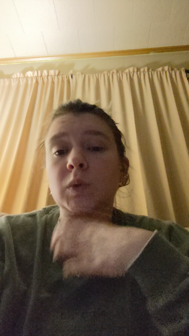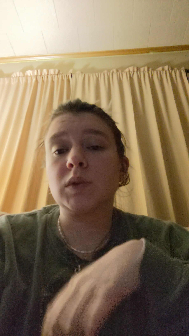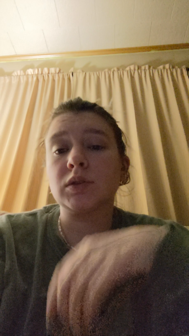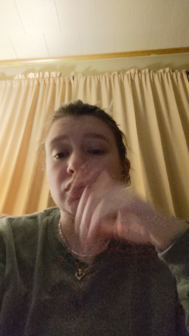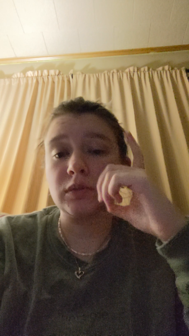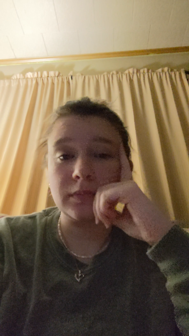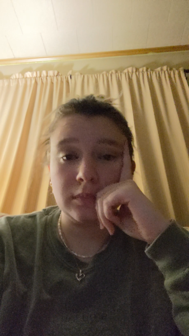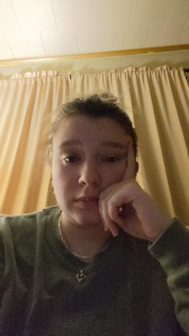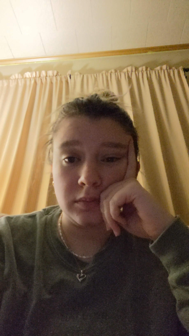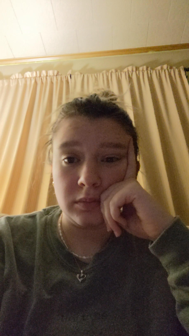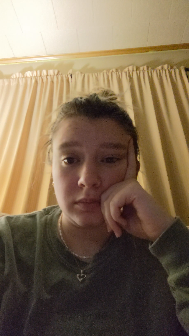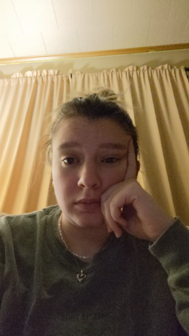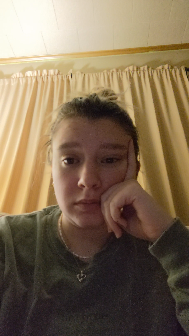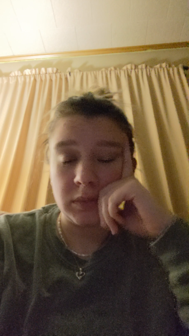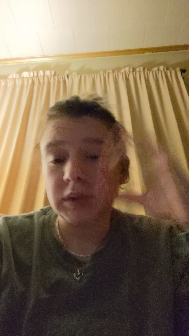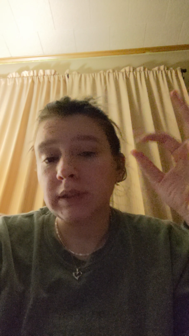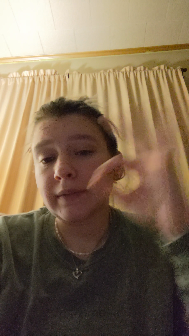fit